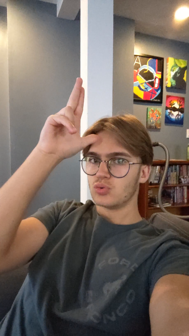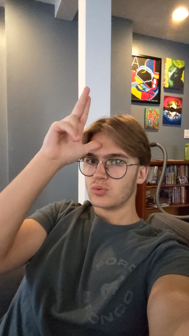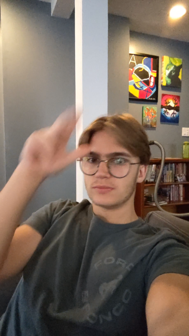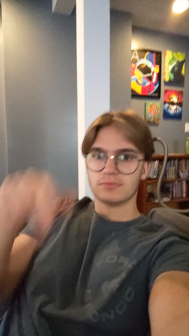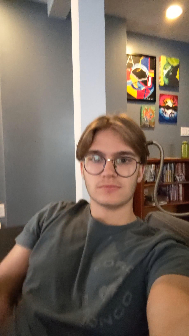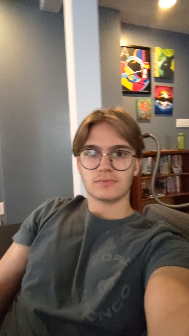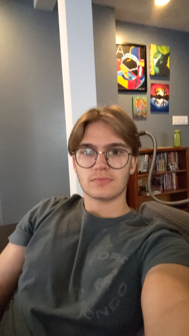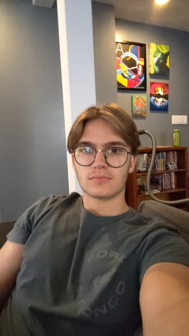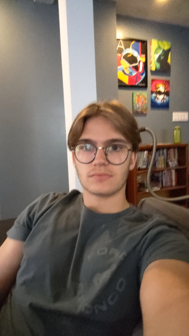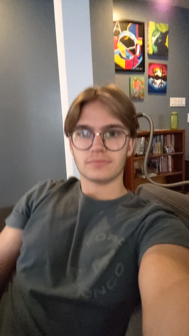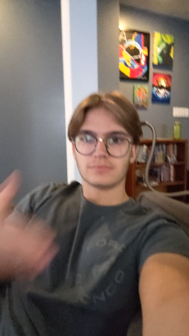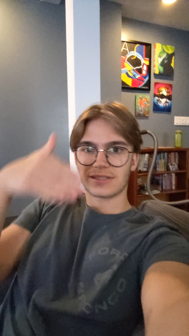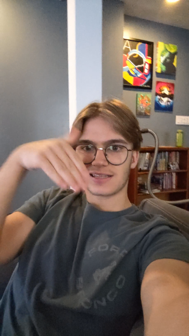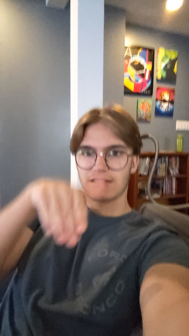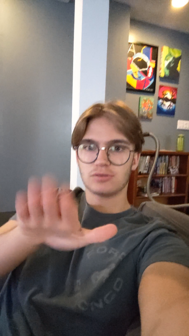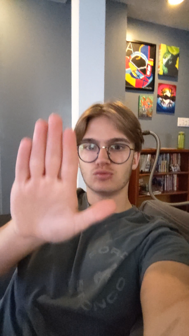enter